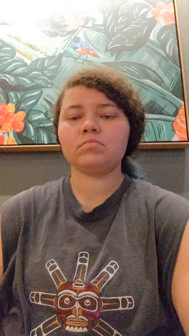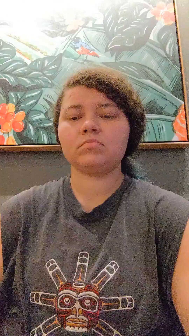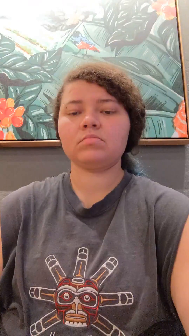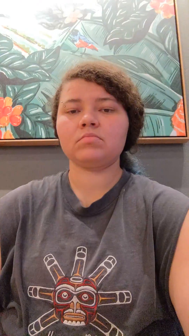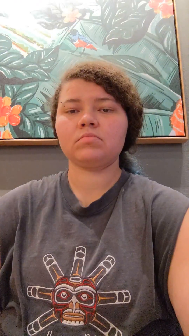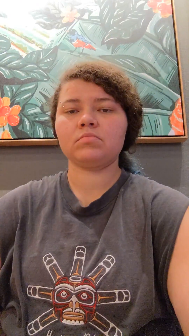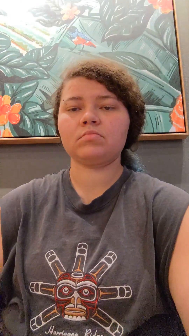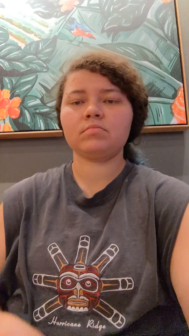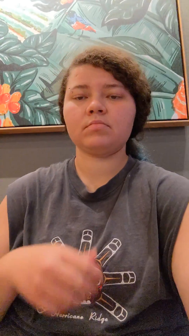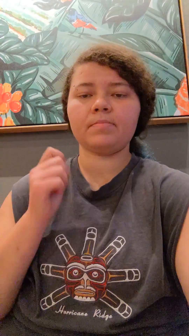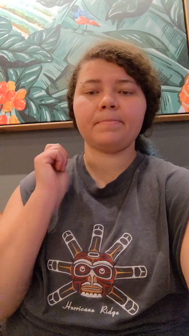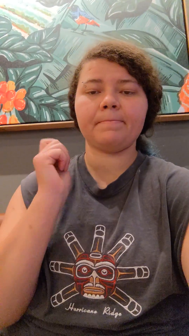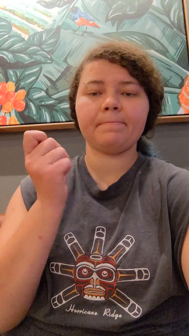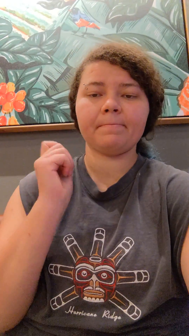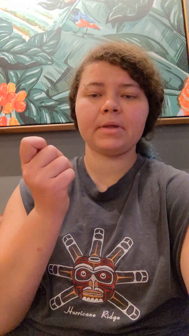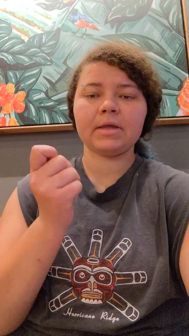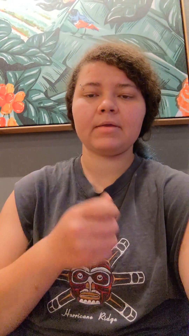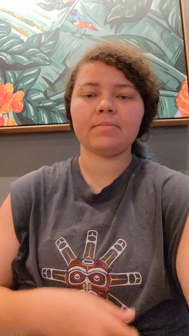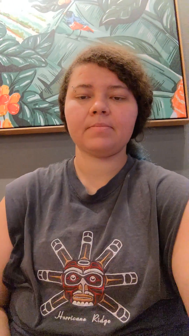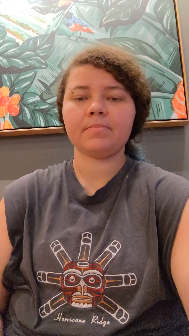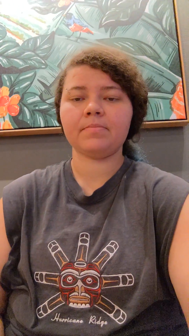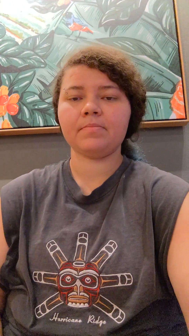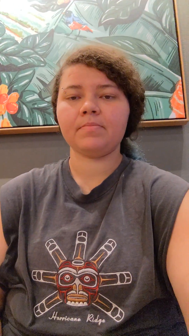bat